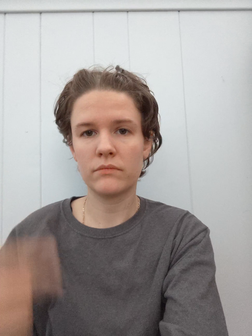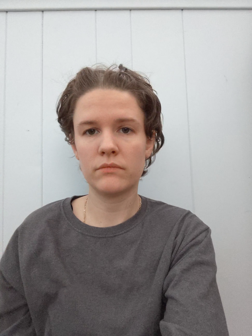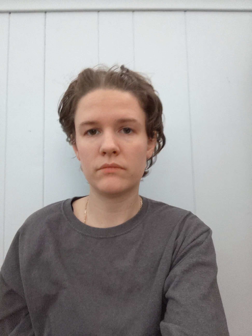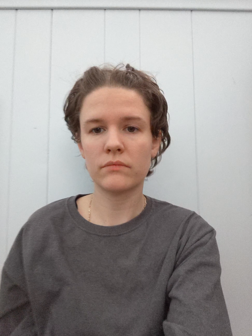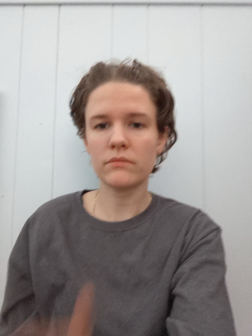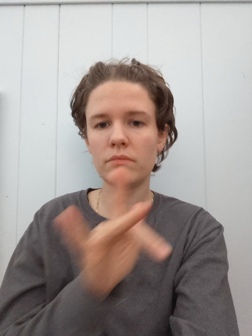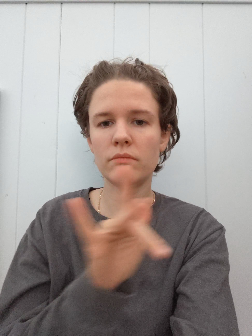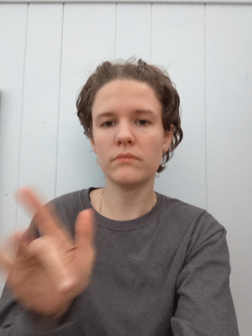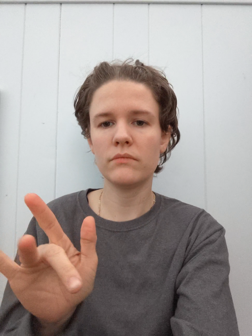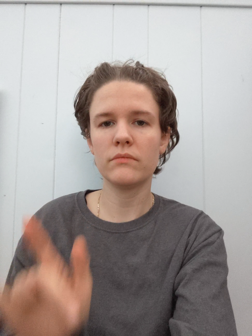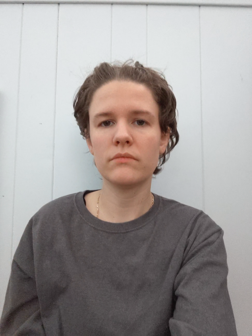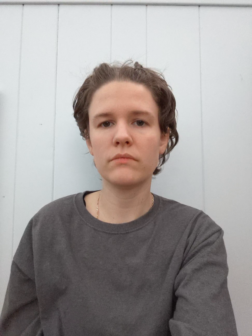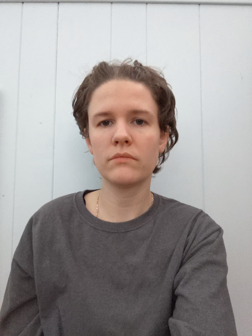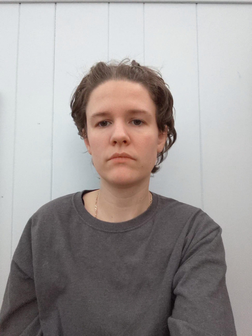empty